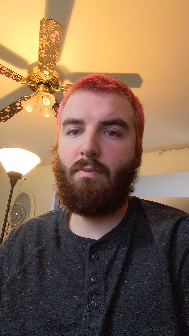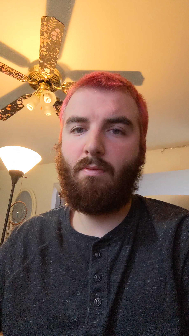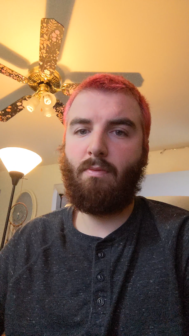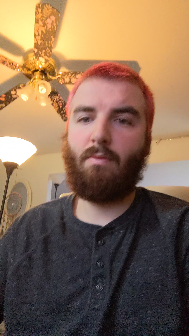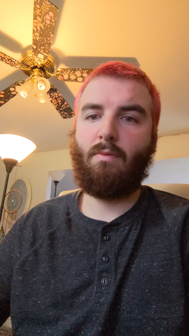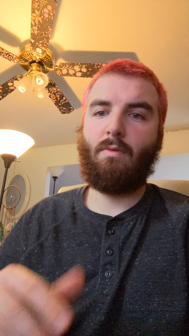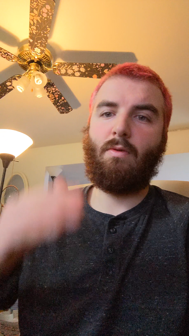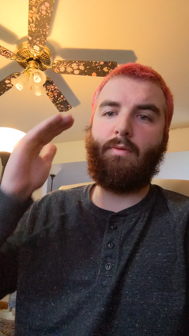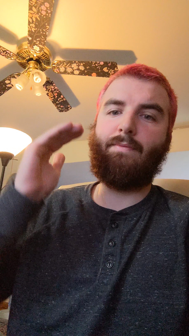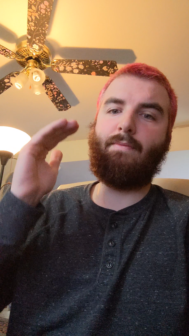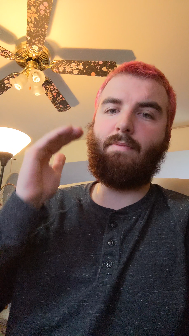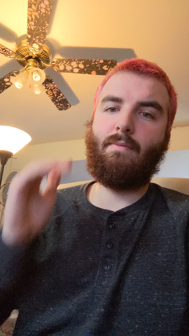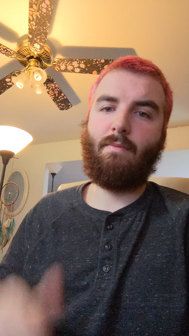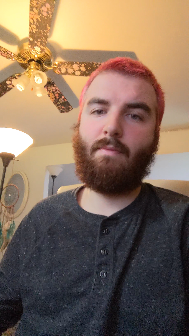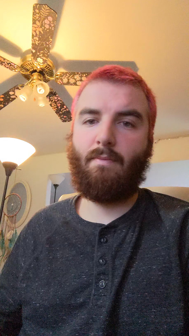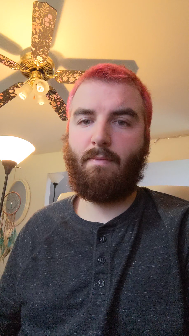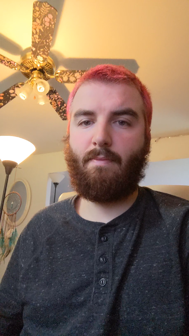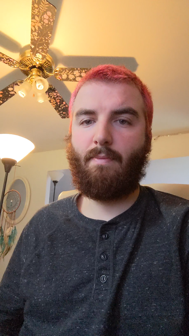short